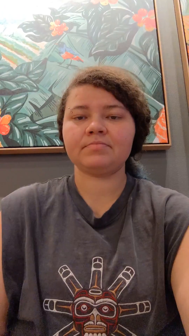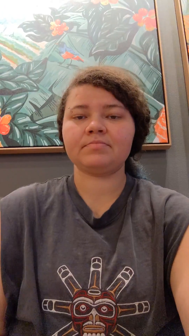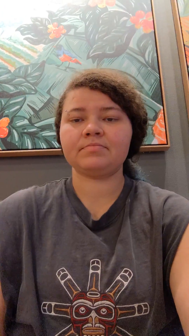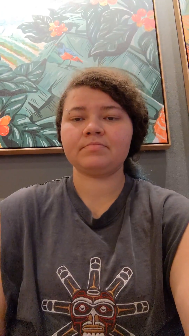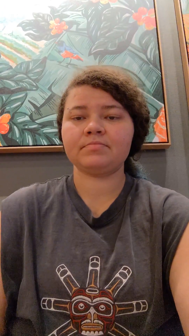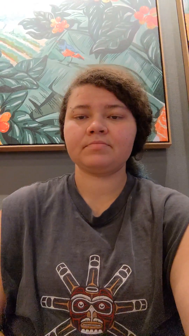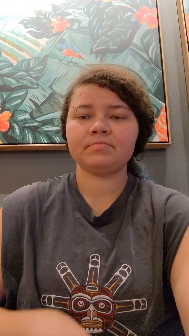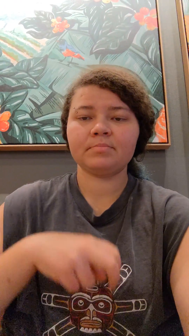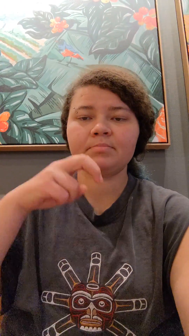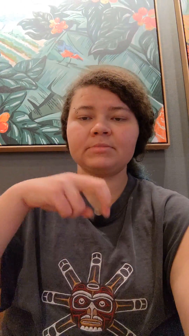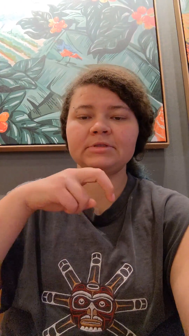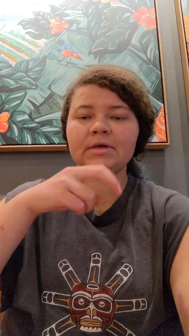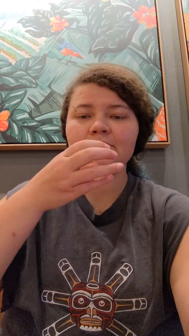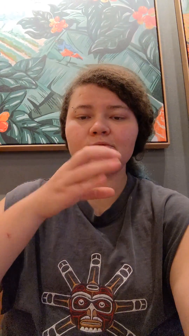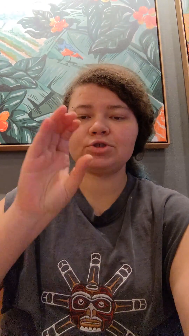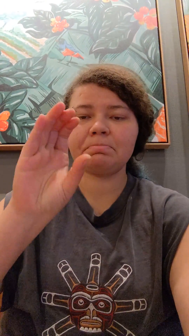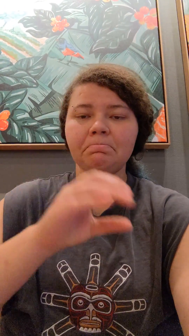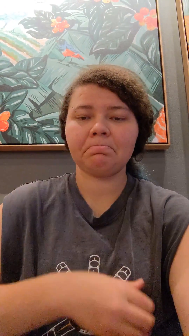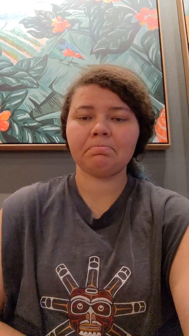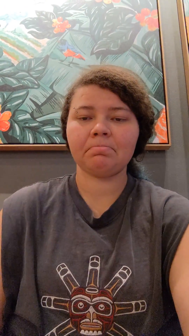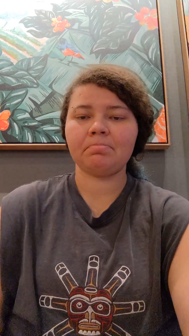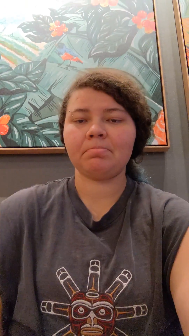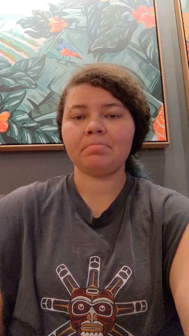potato chip